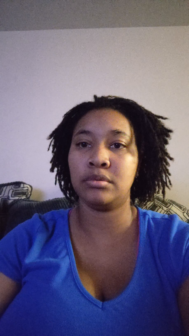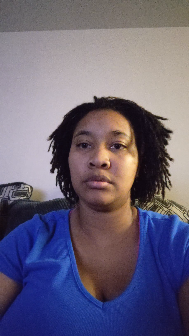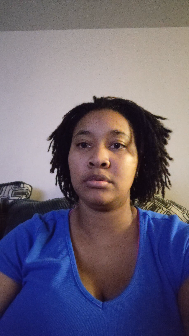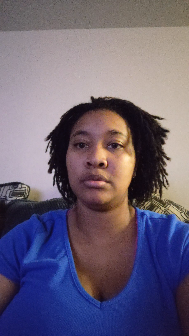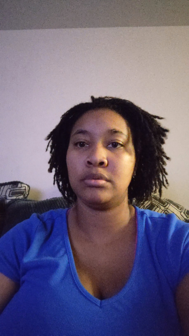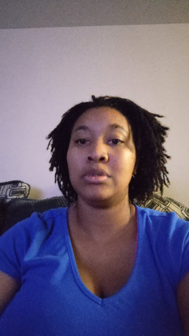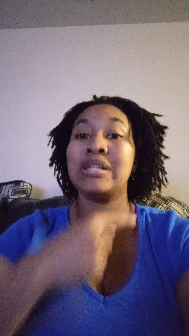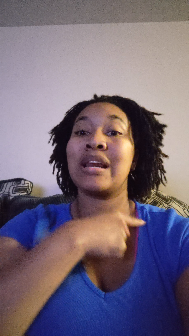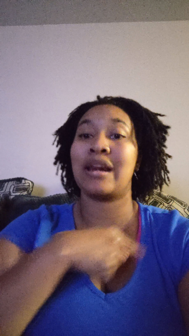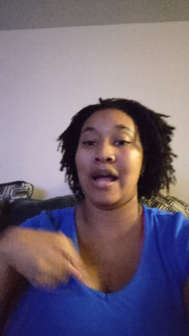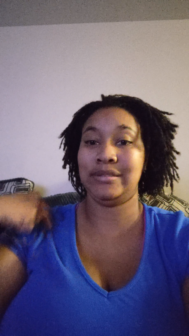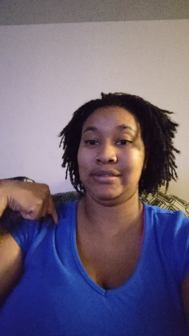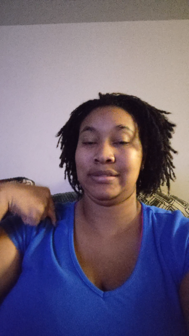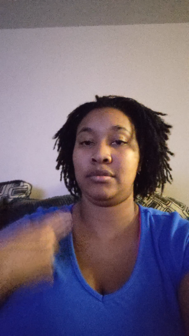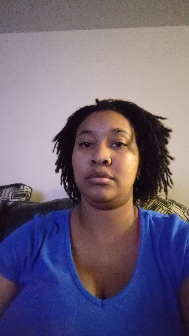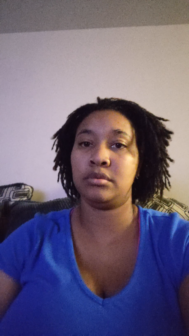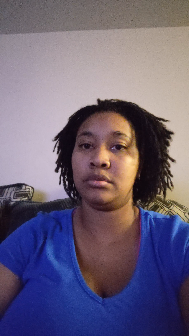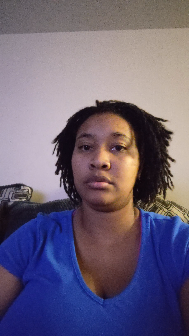necklace